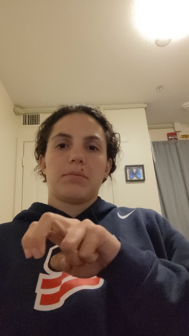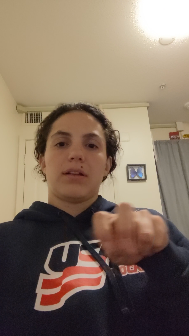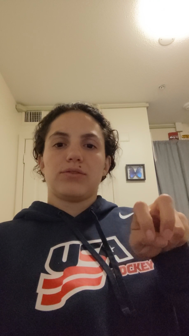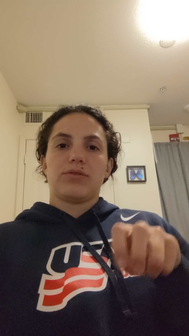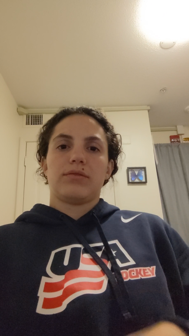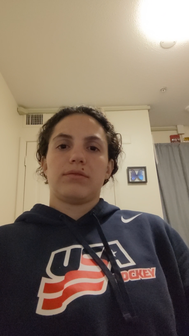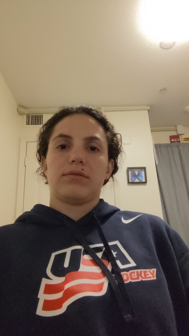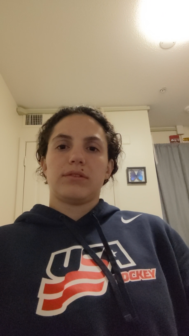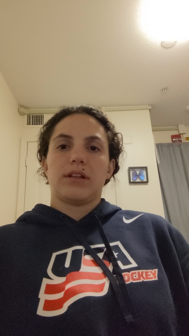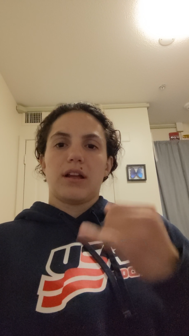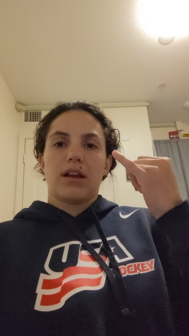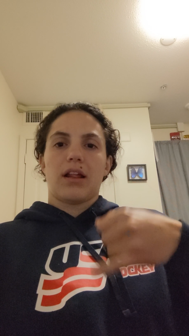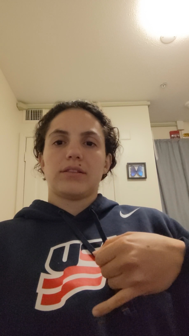last